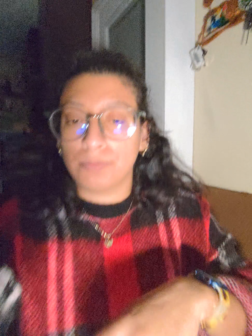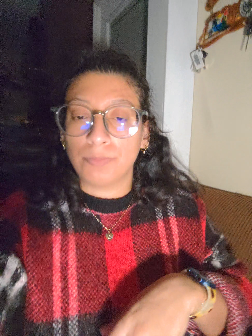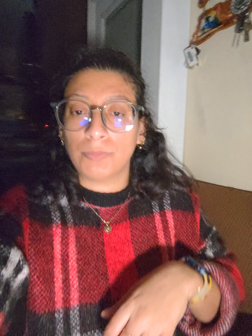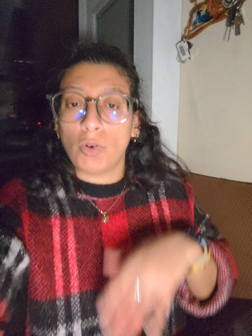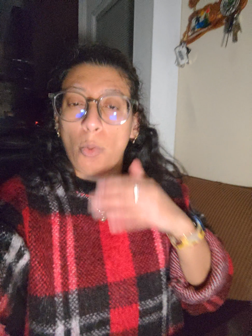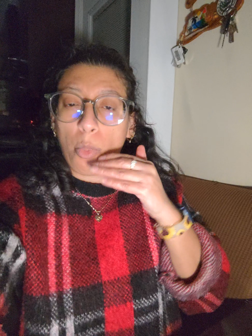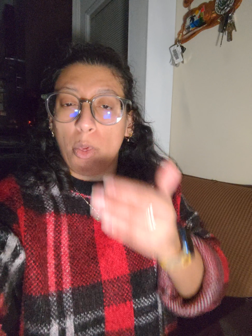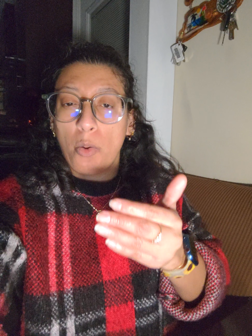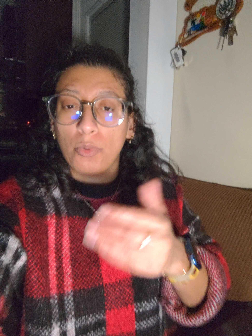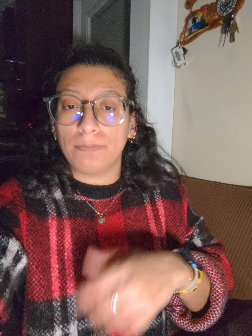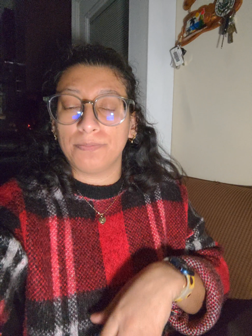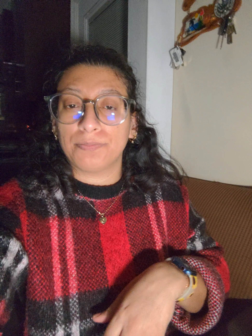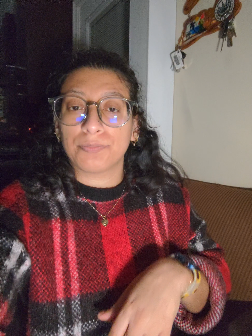close